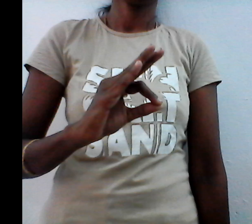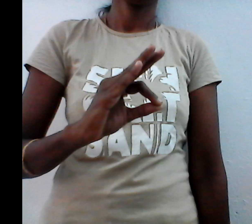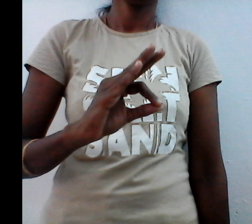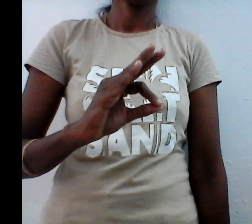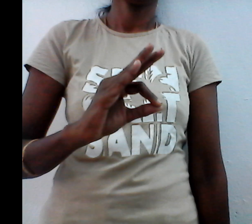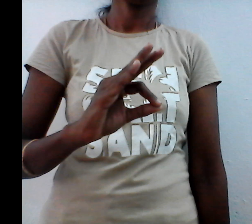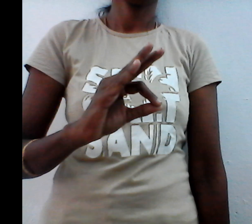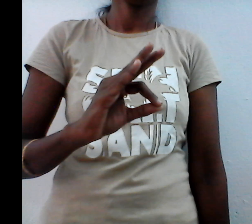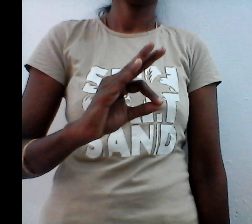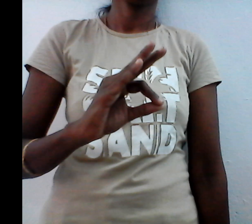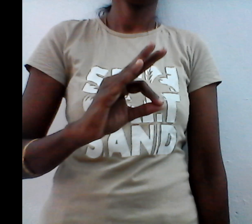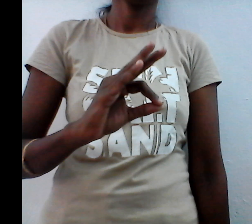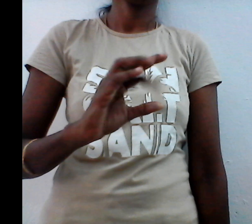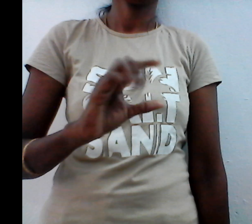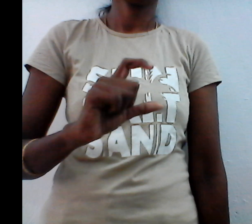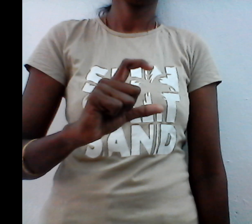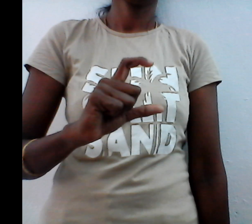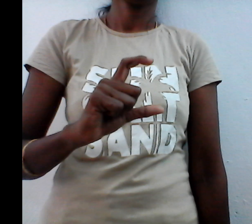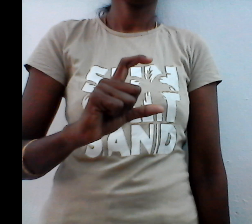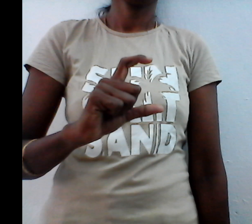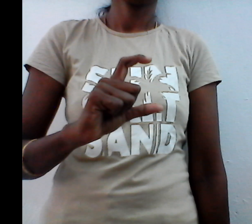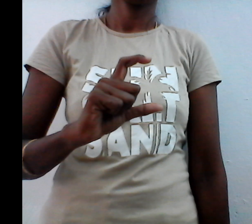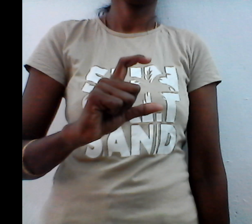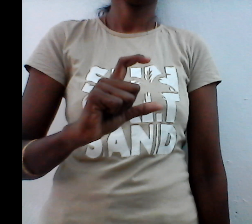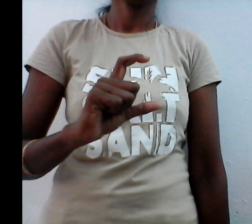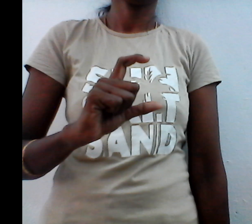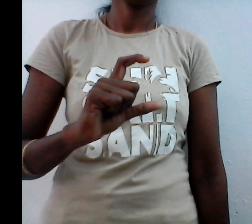ഓ